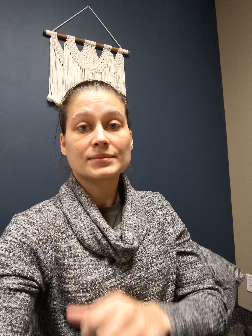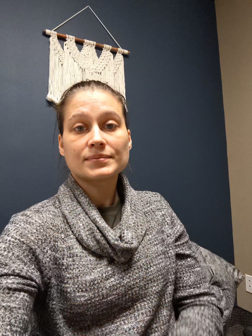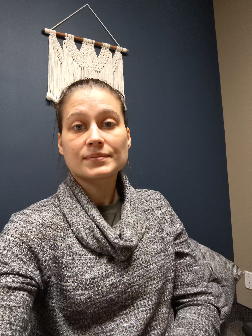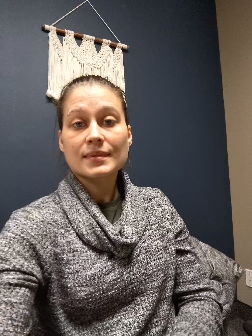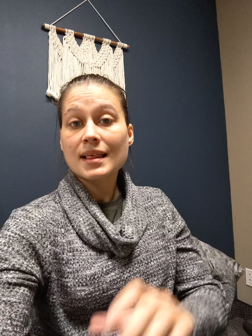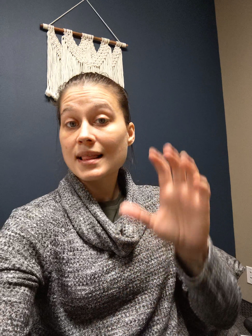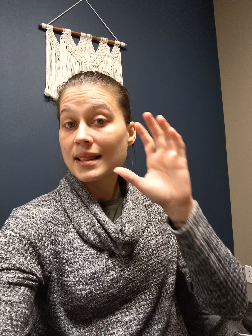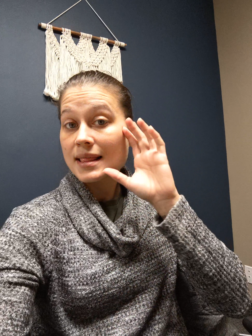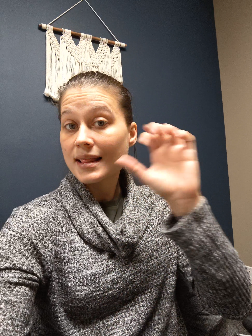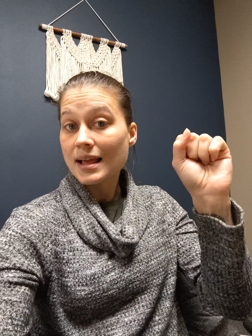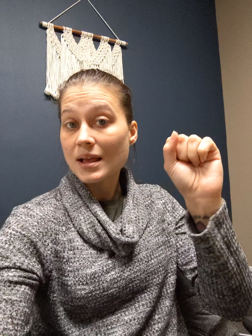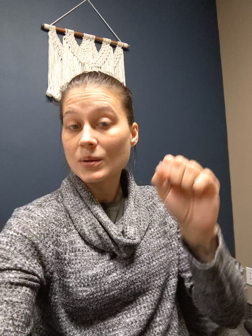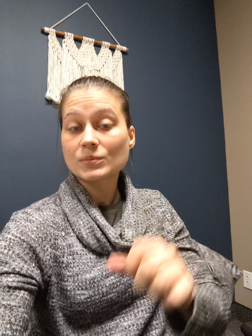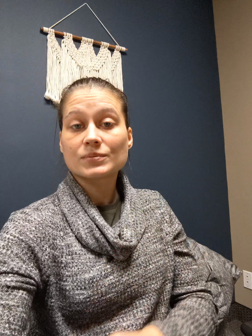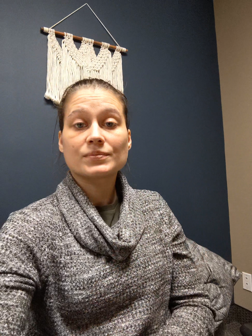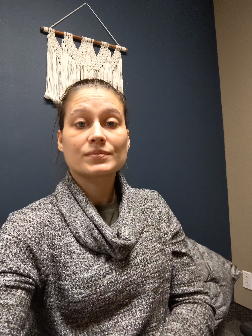loud